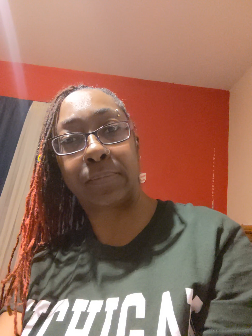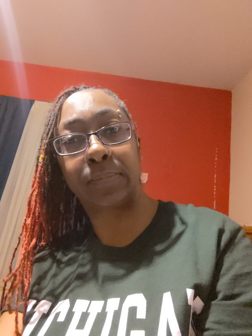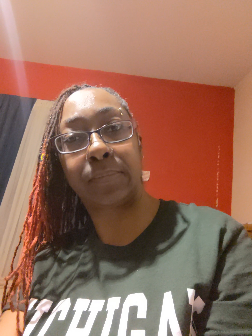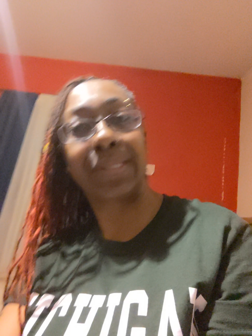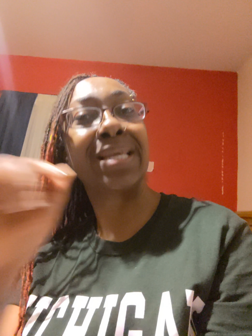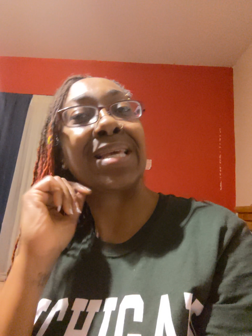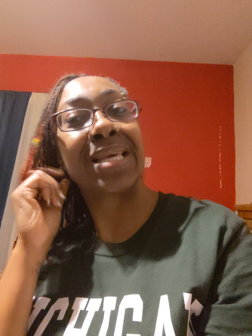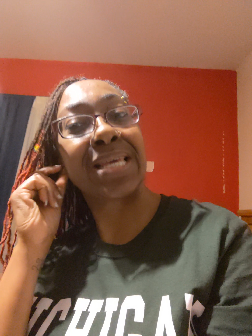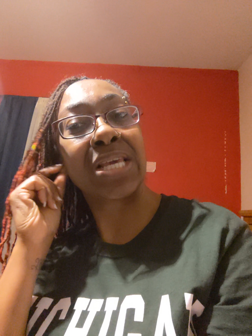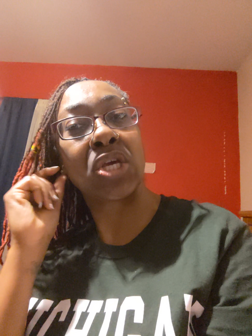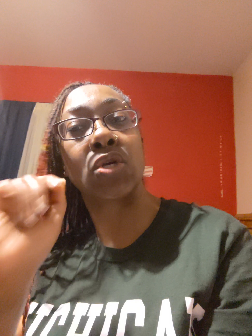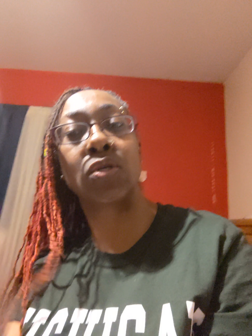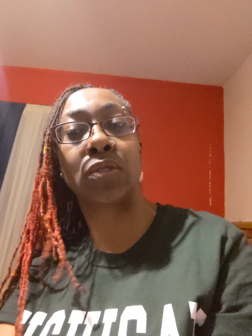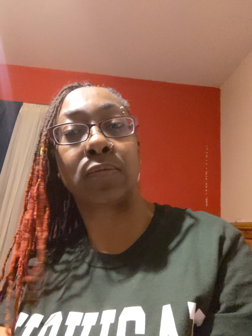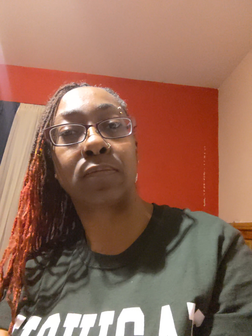ear